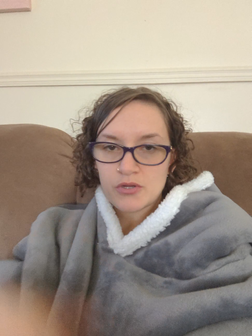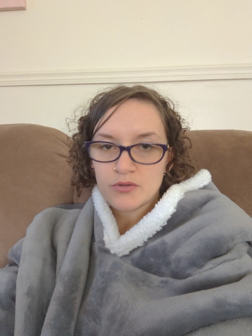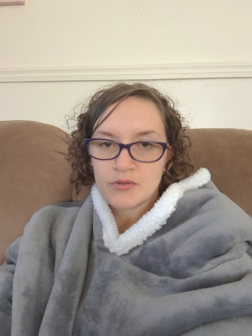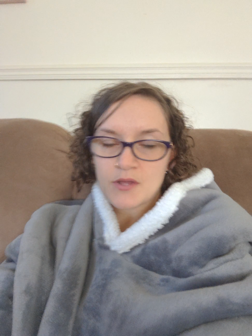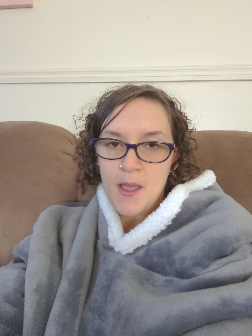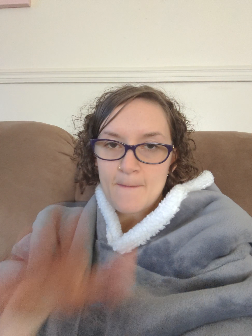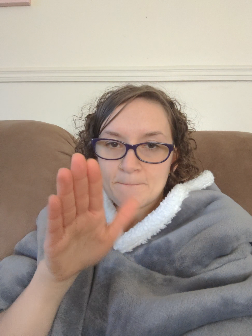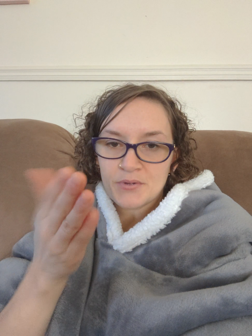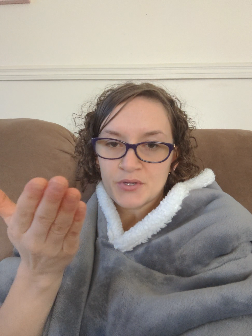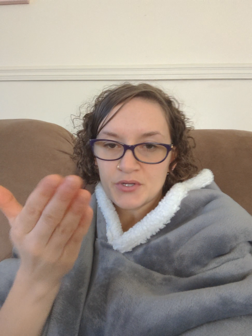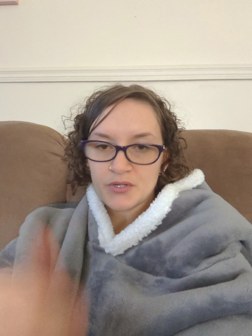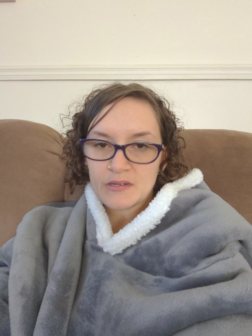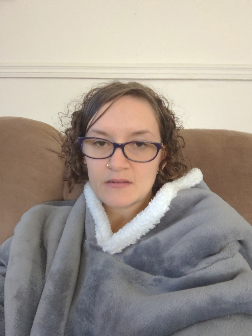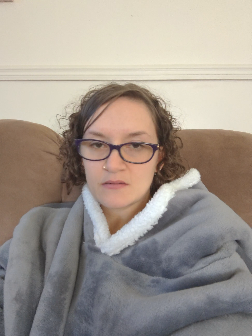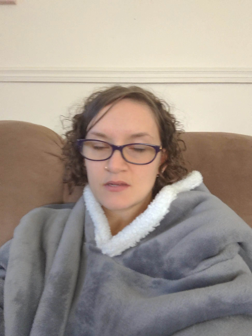book